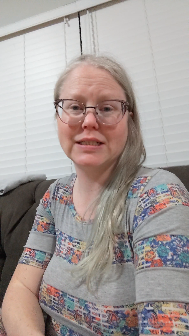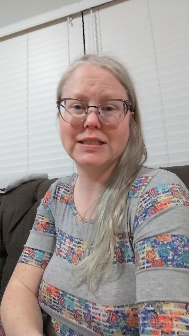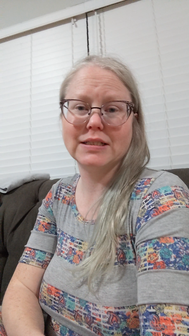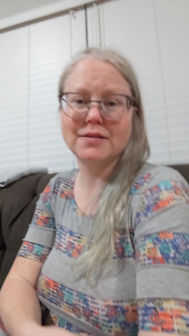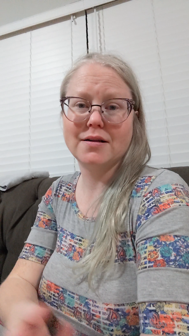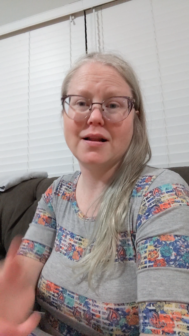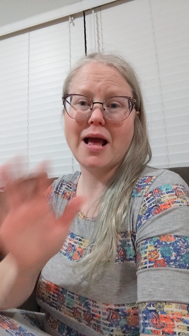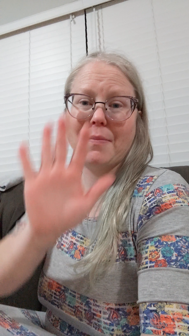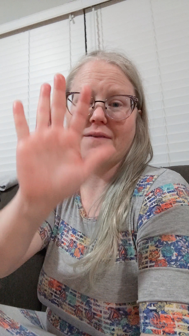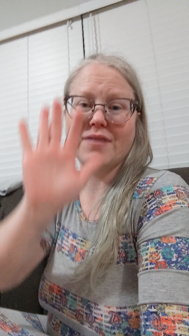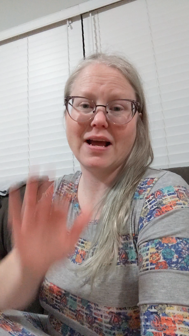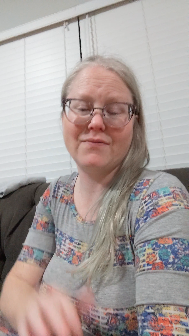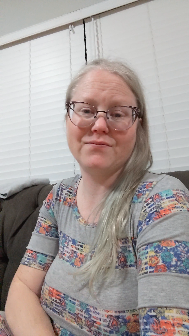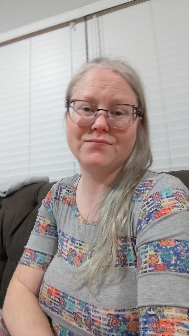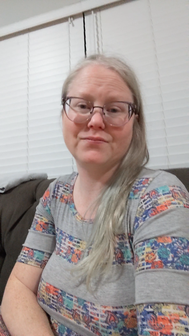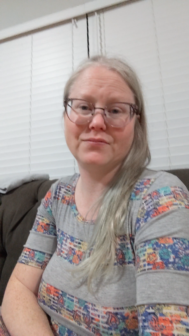give me five